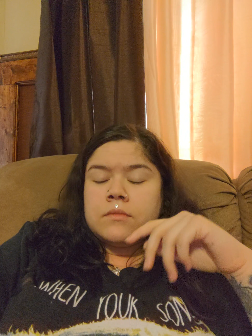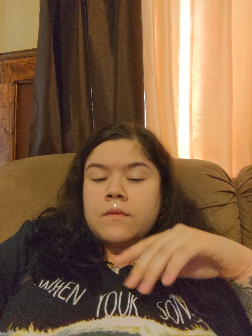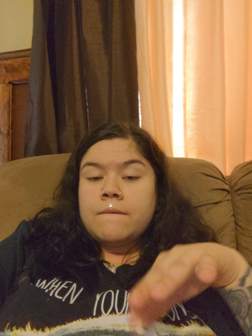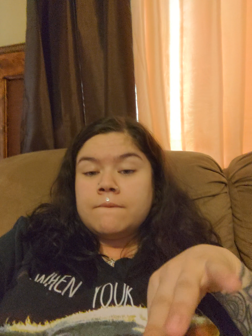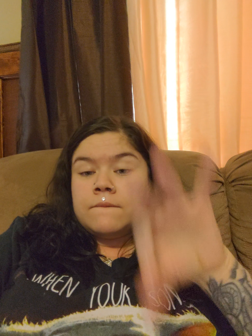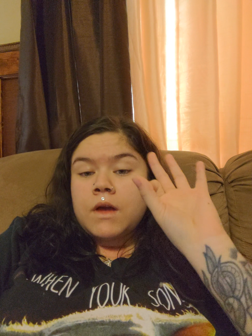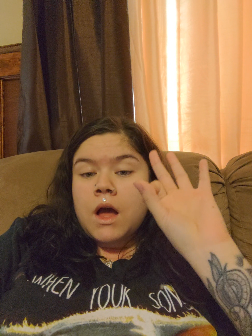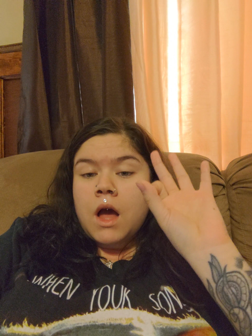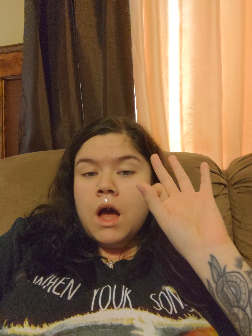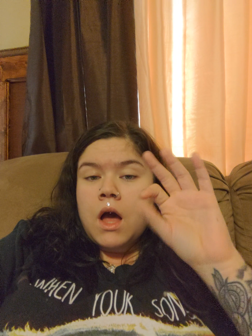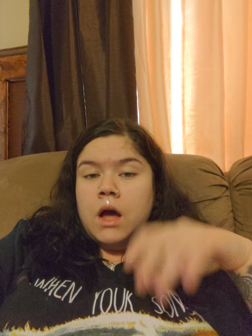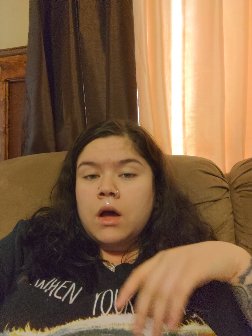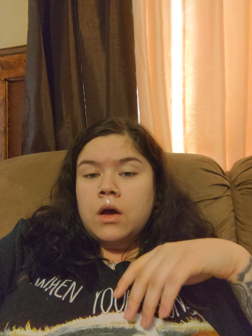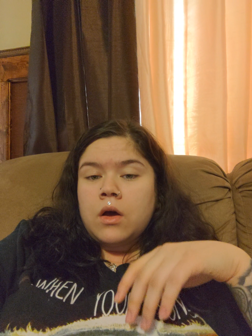find